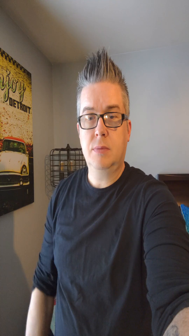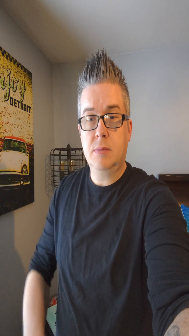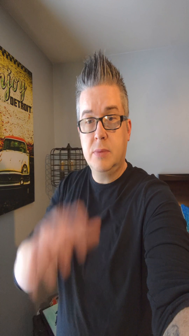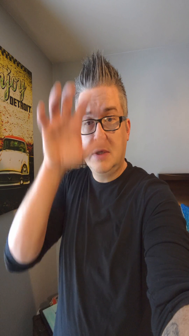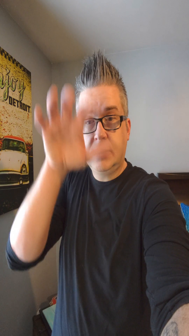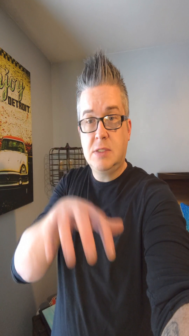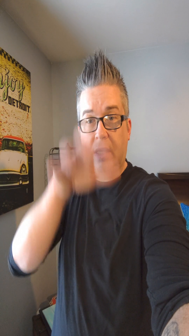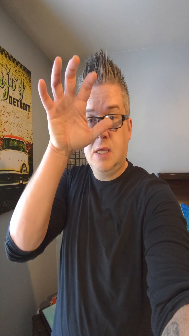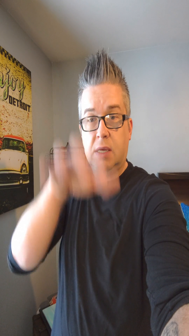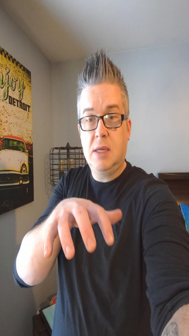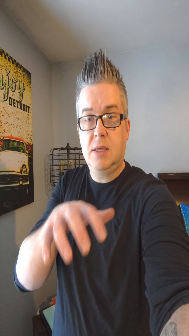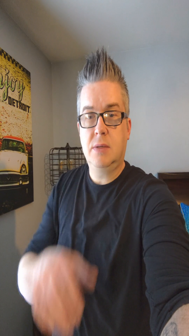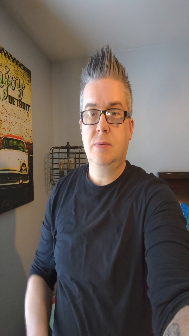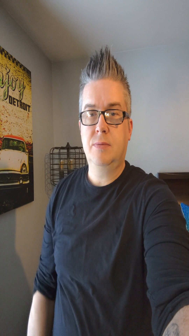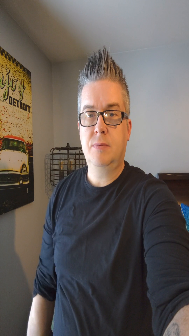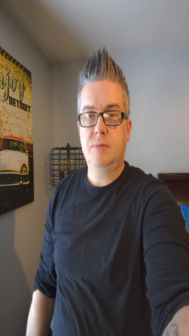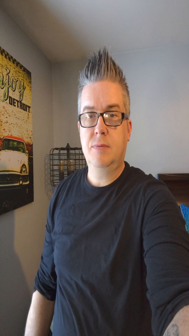alligator